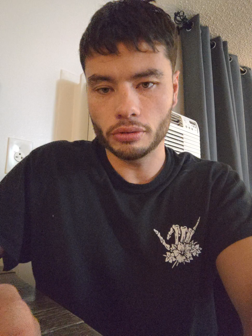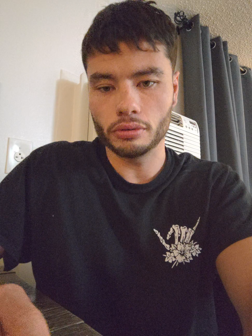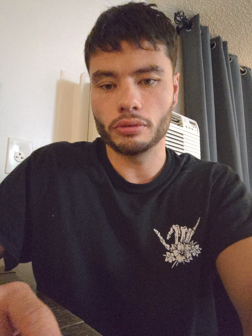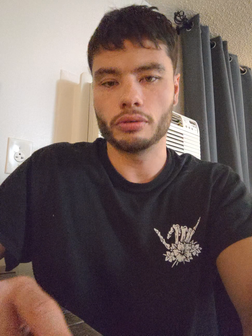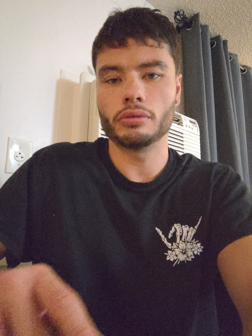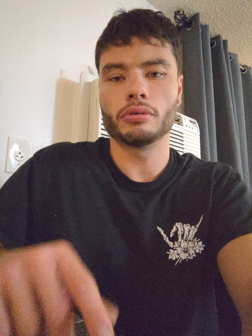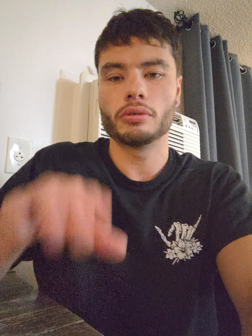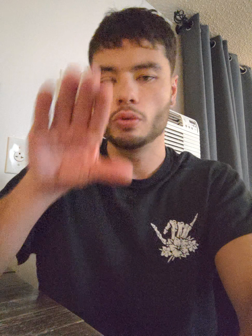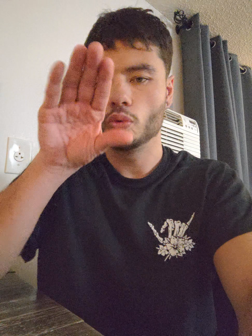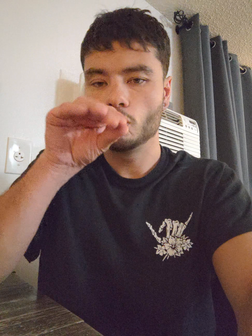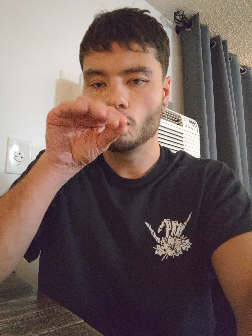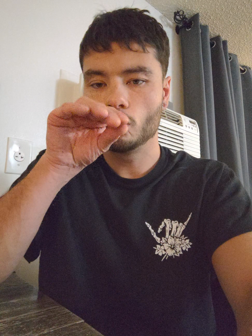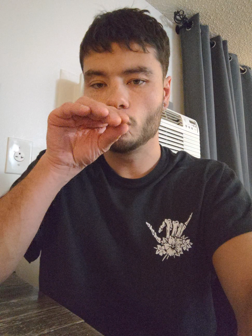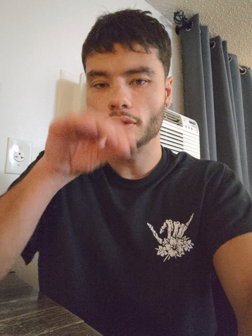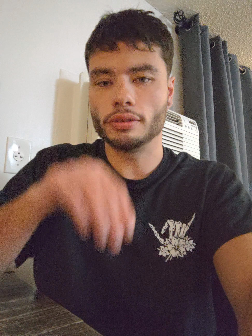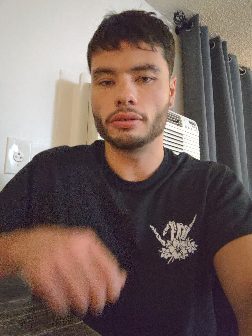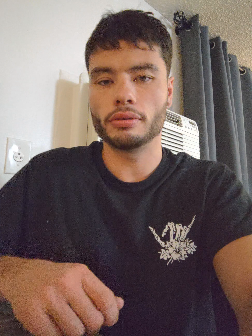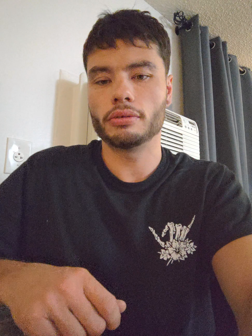goose